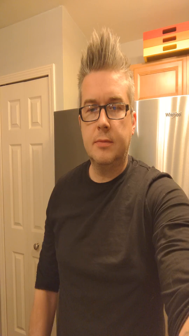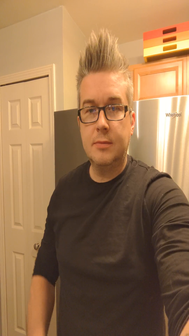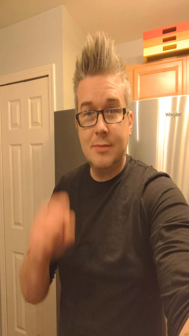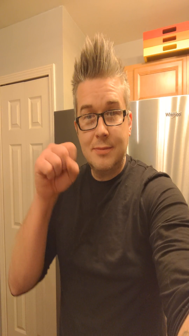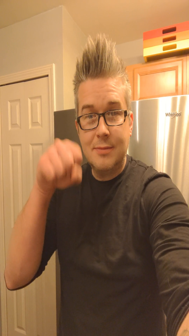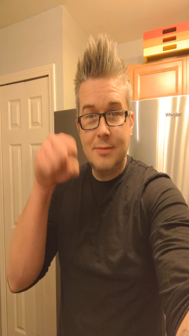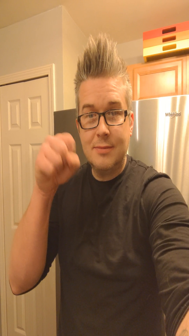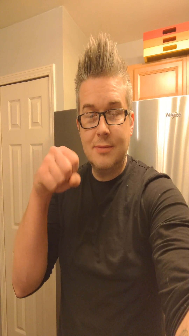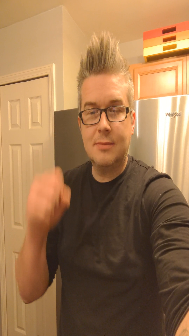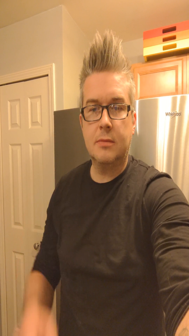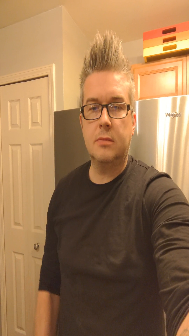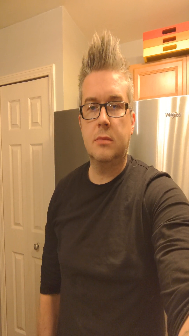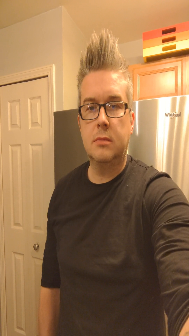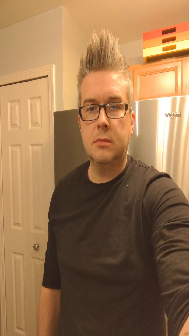yes